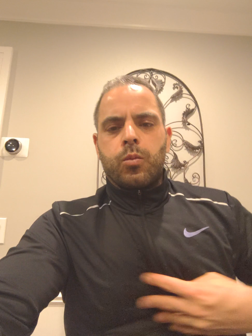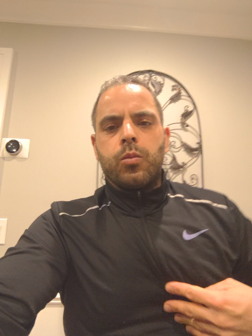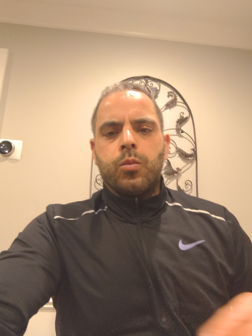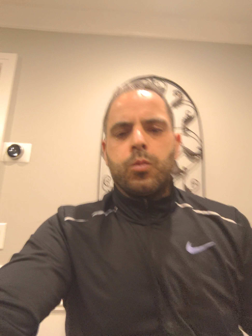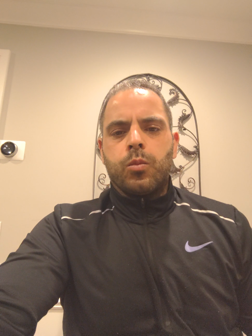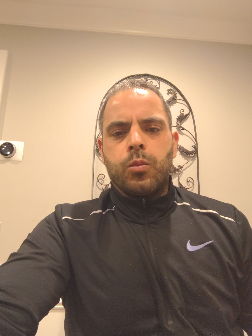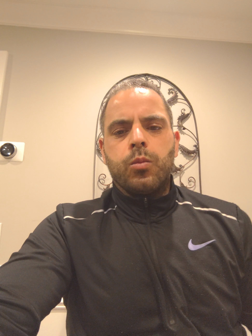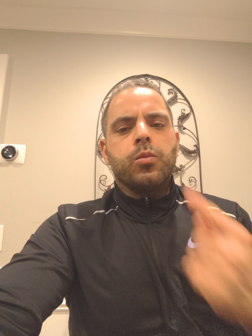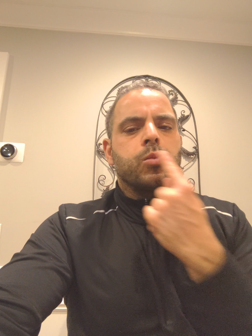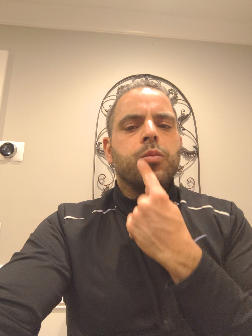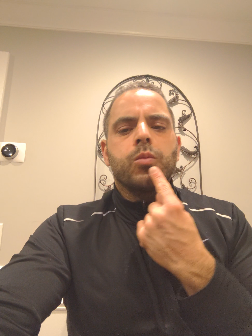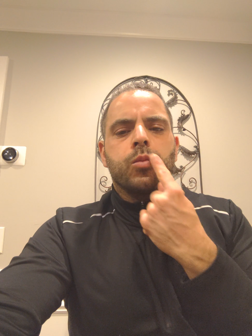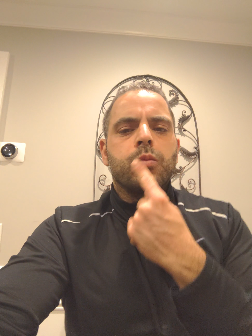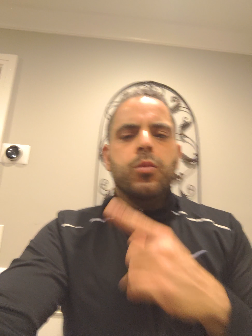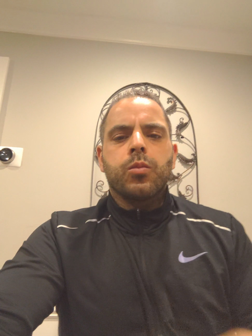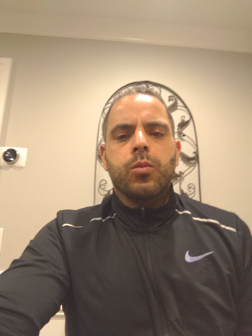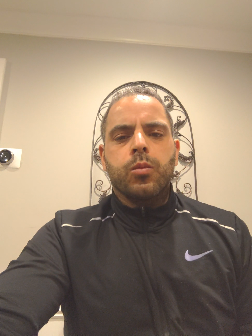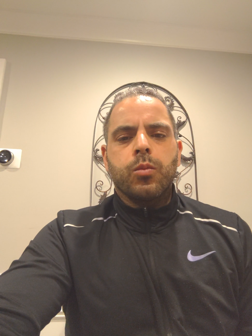lips